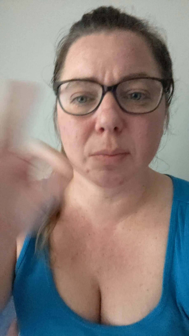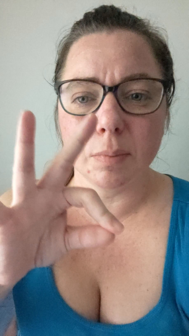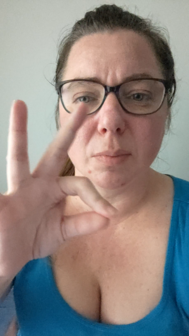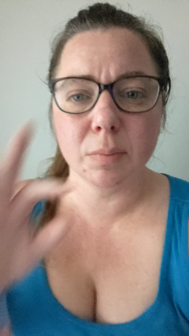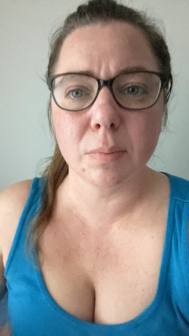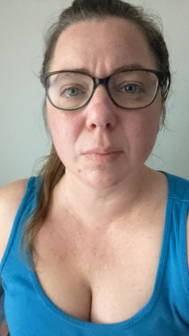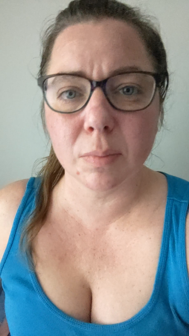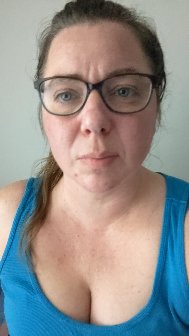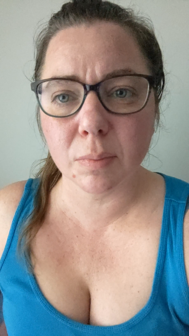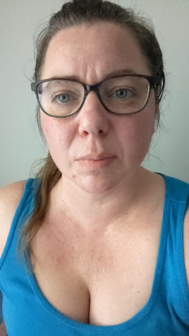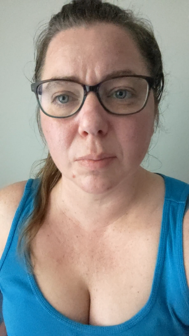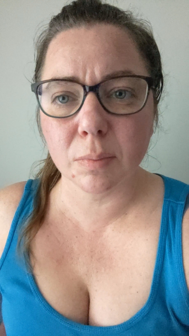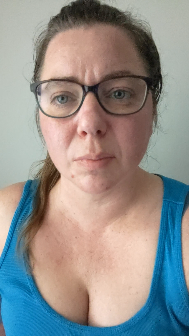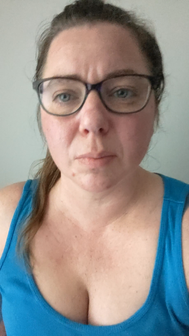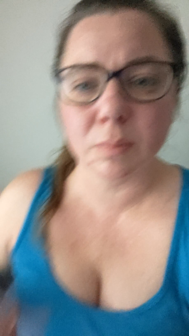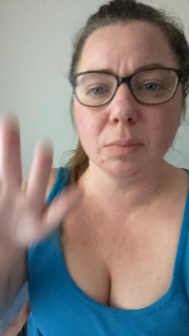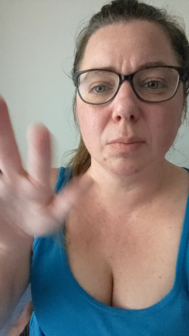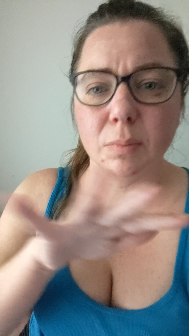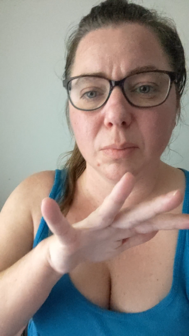full